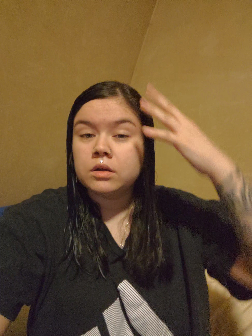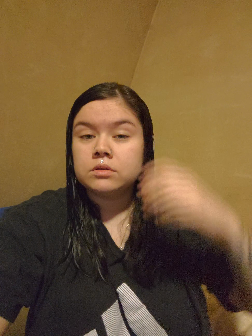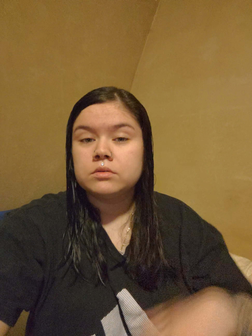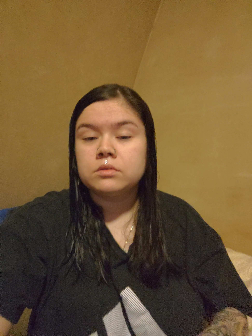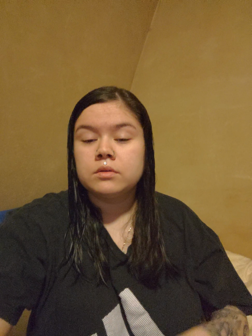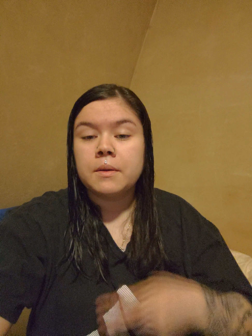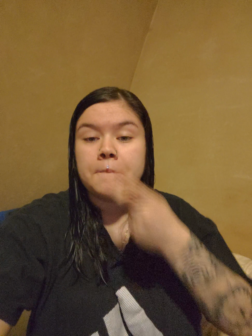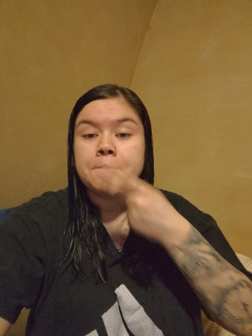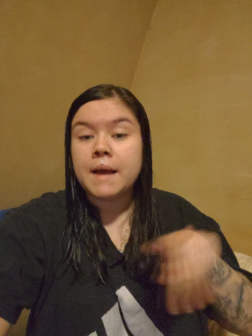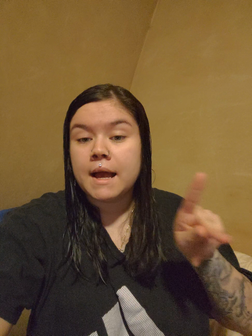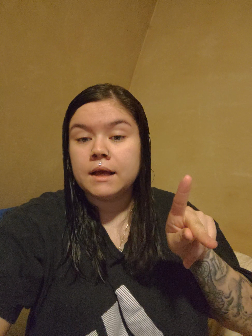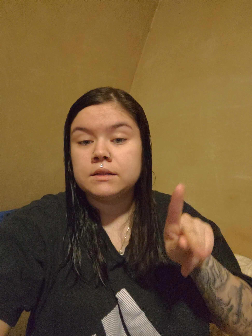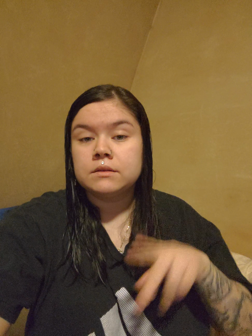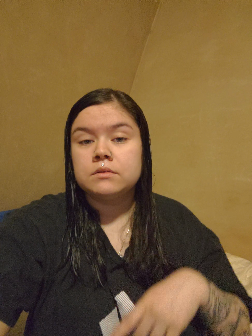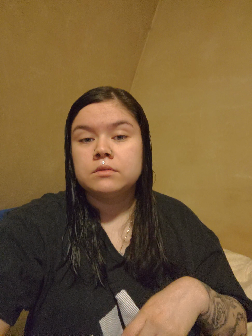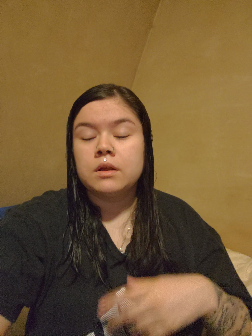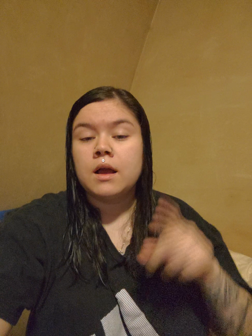pen